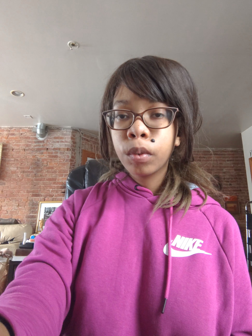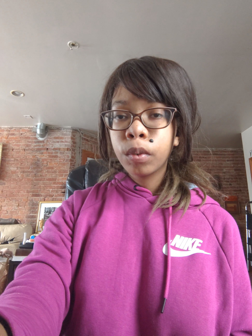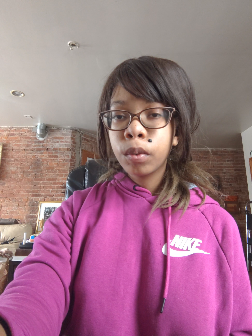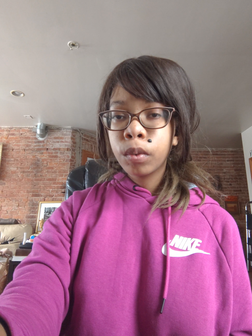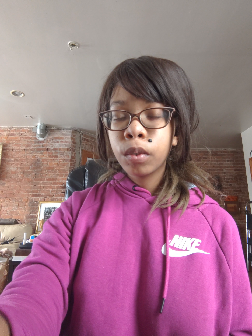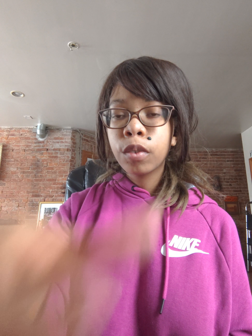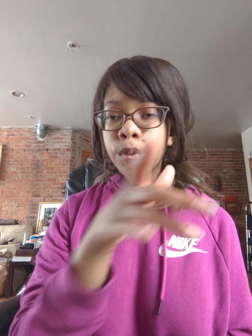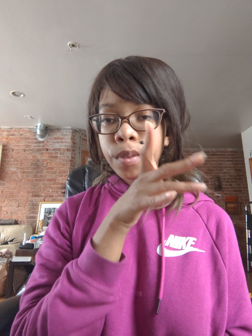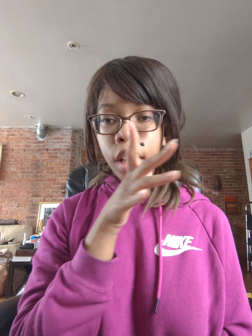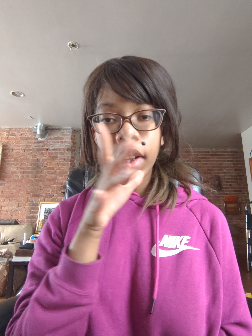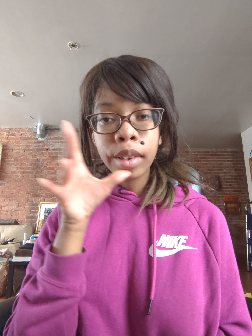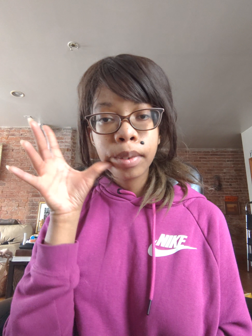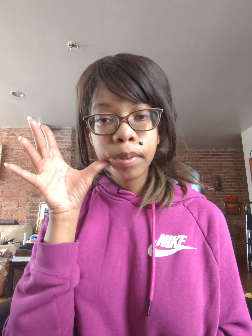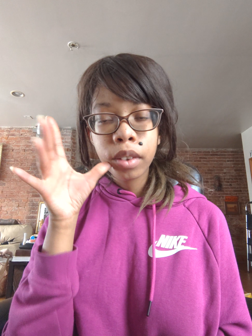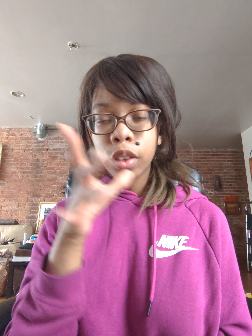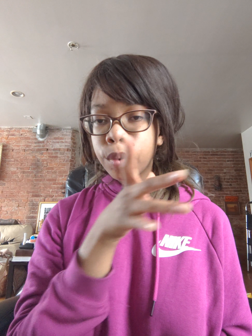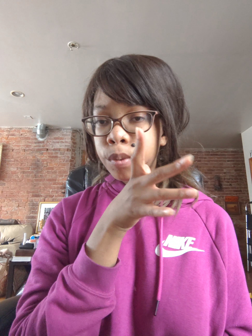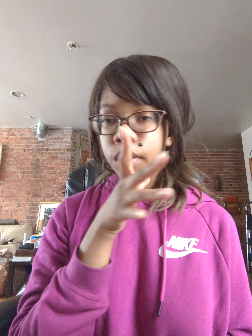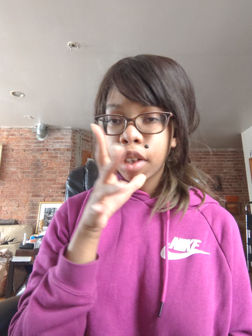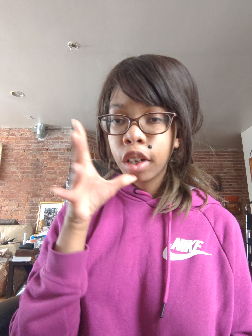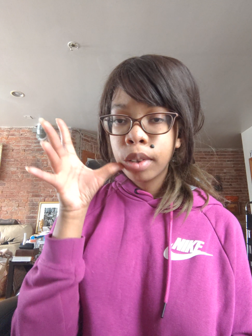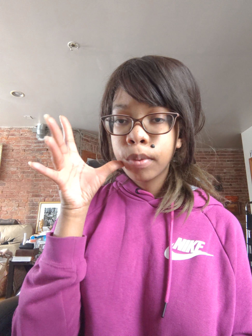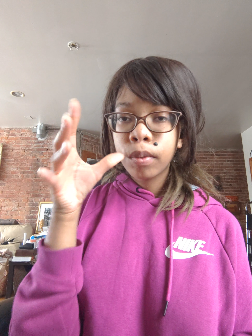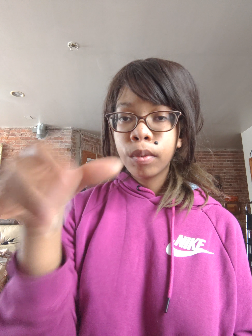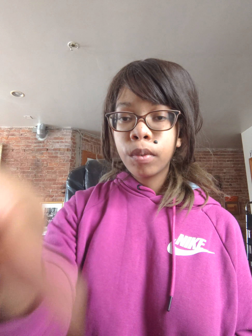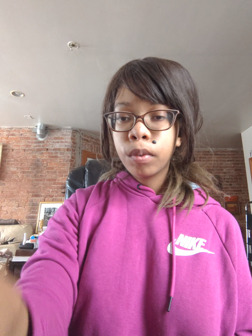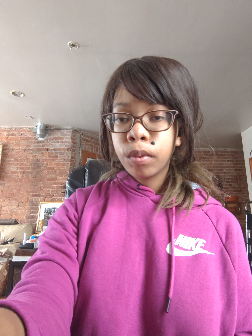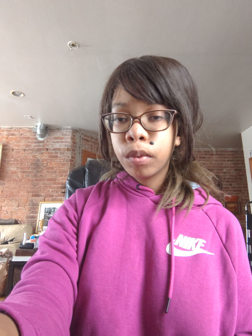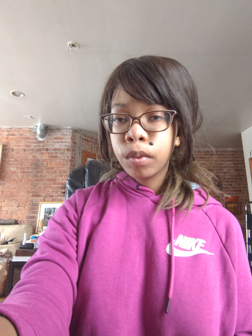farm